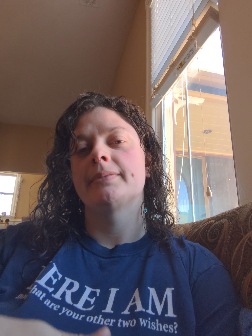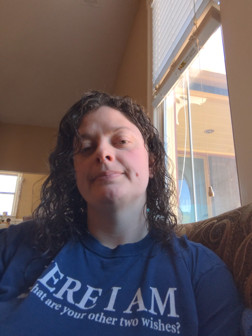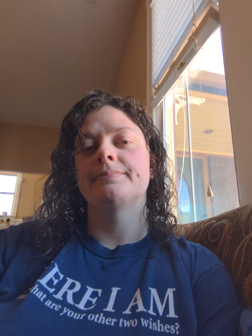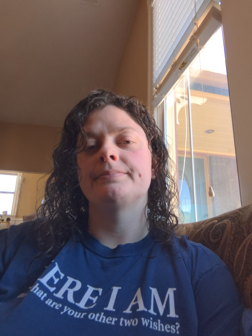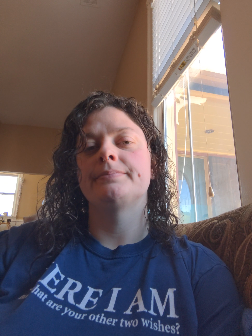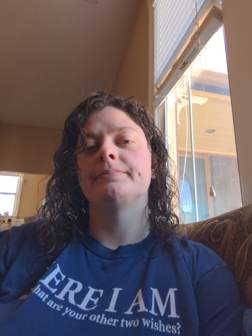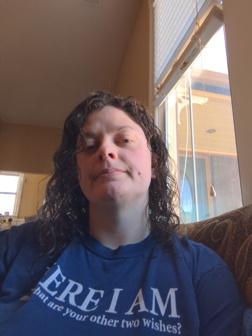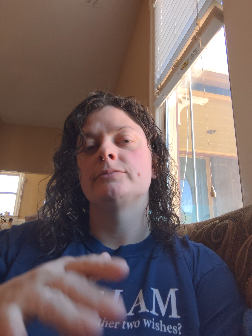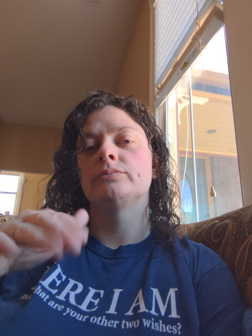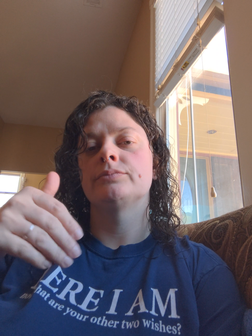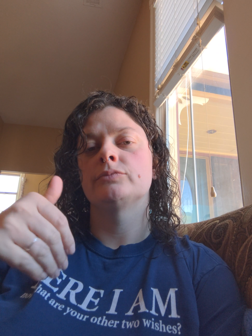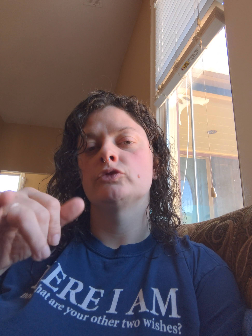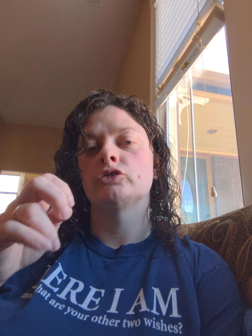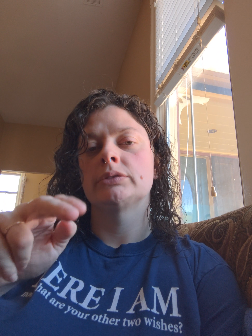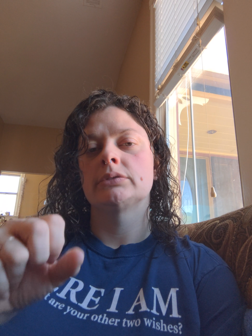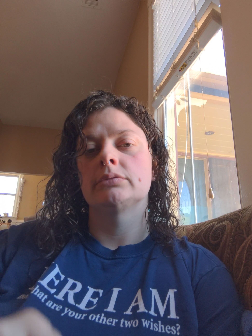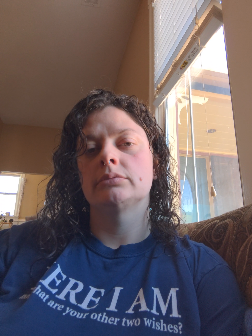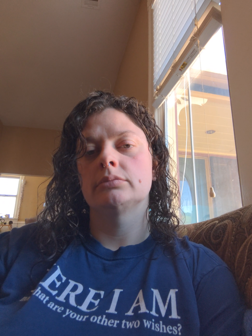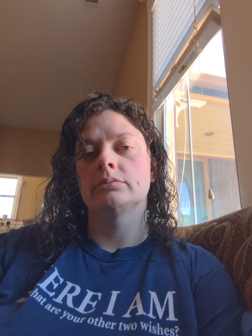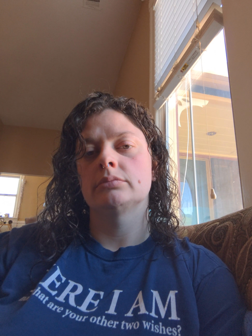jeans